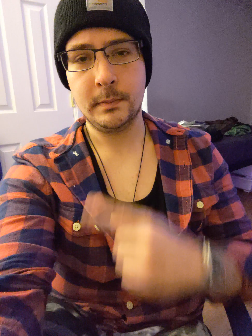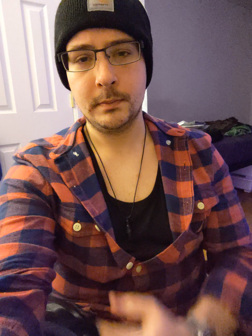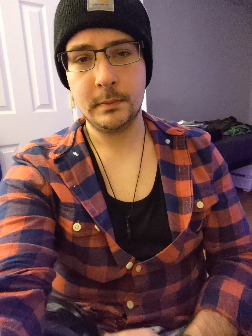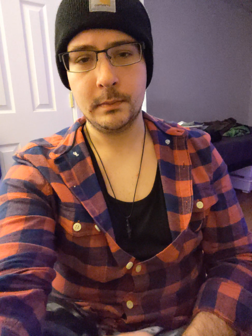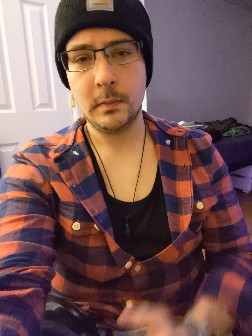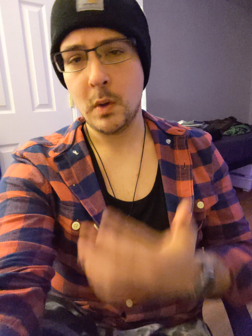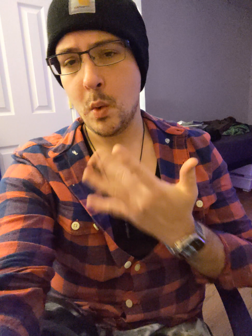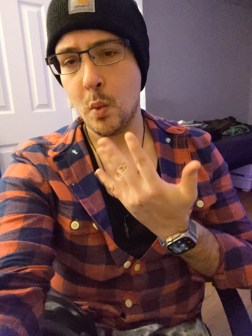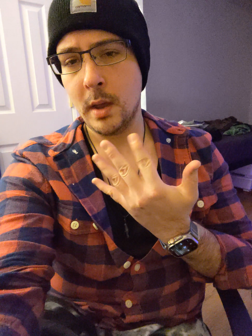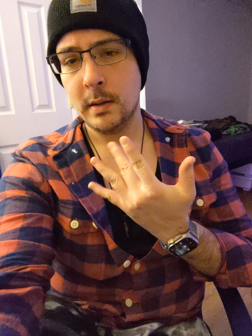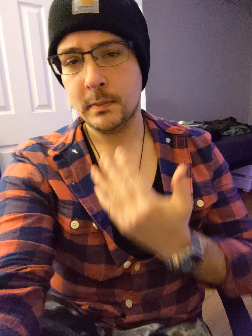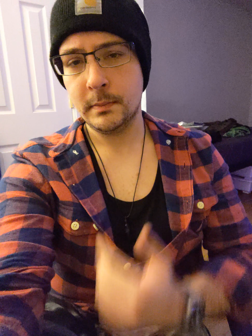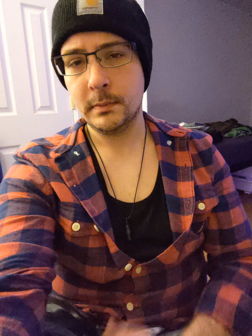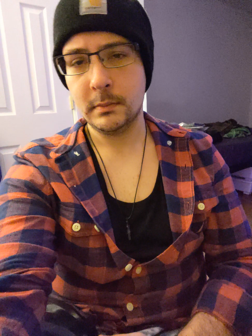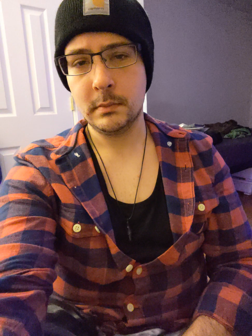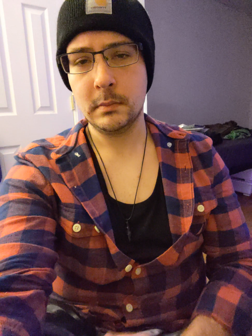wait